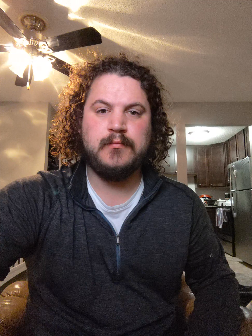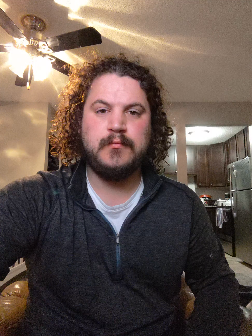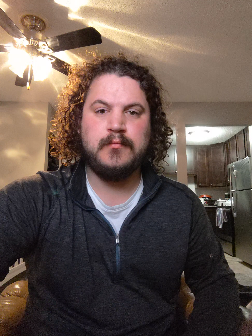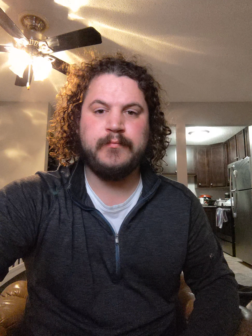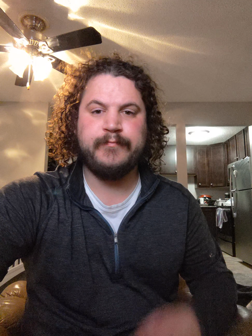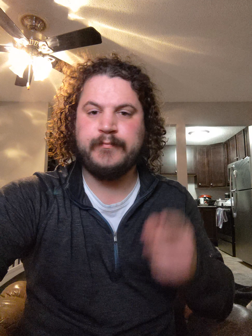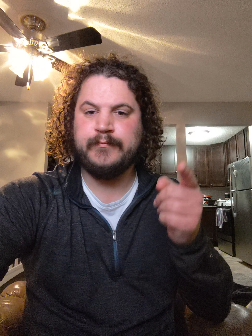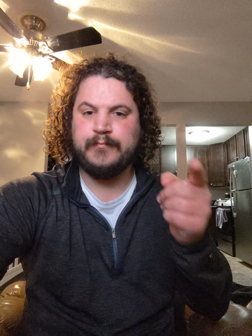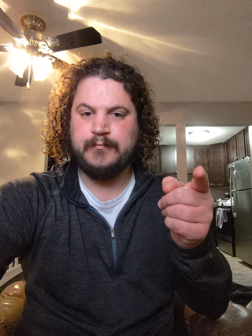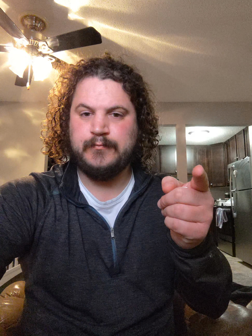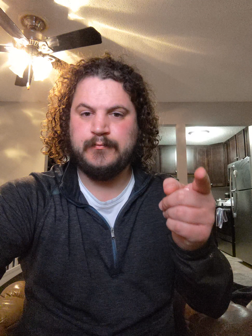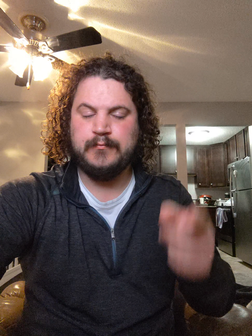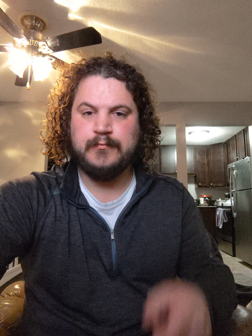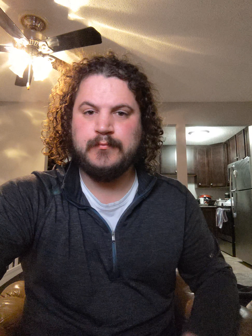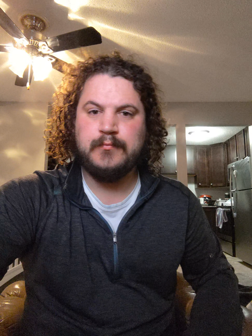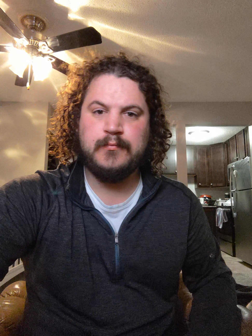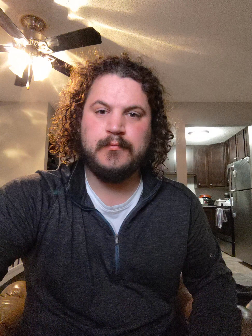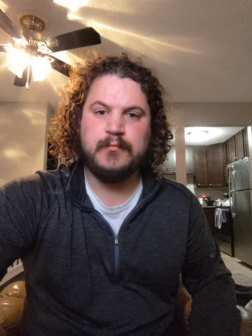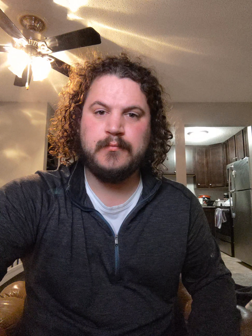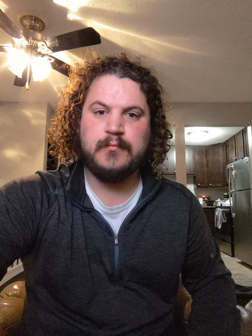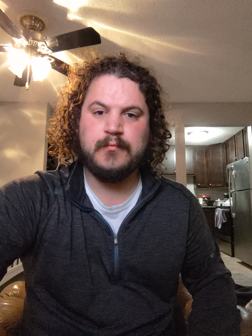he/she/it